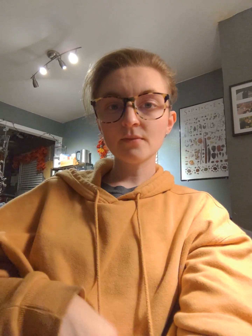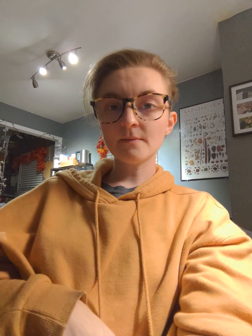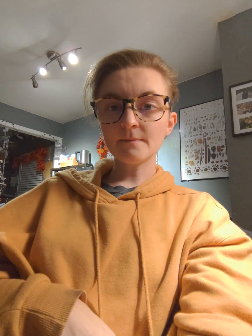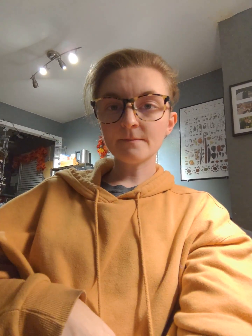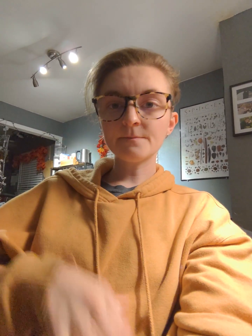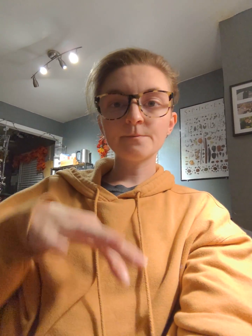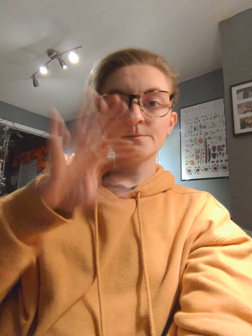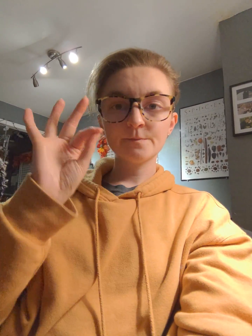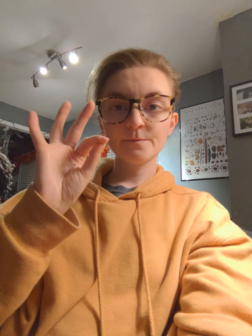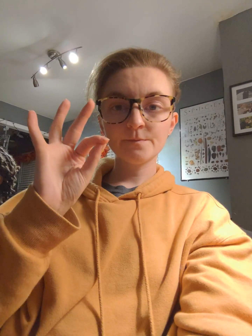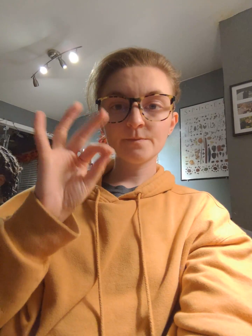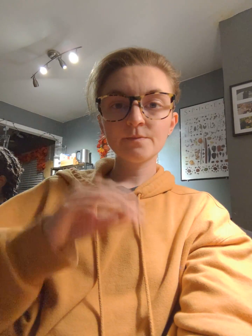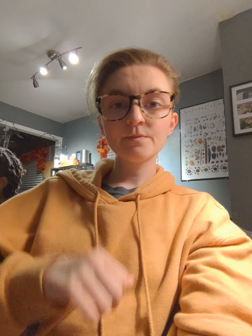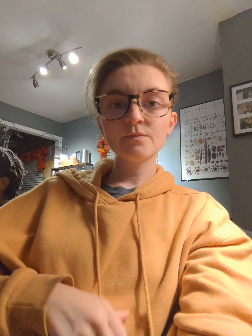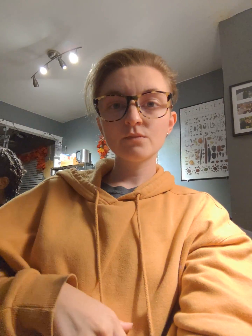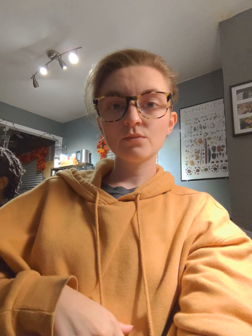pick